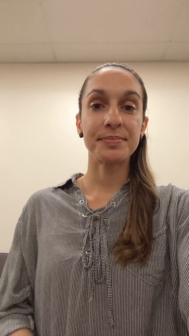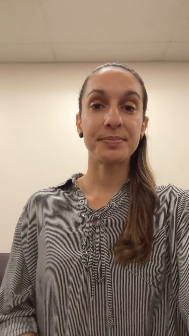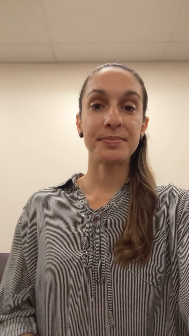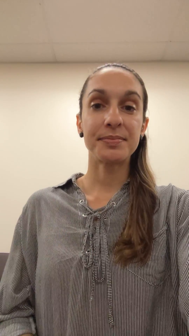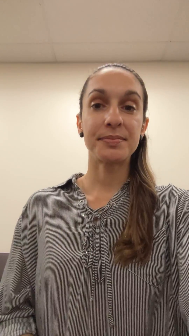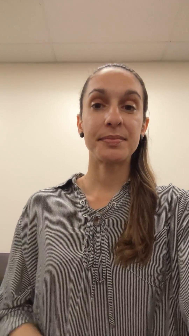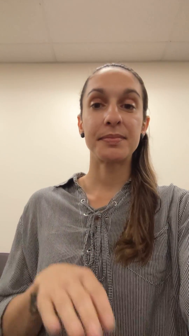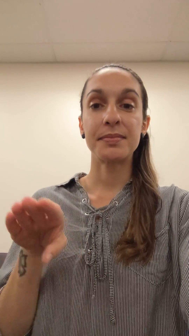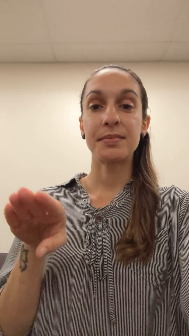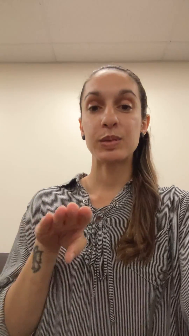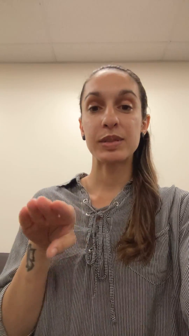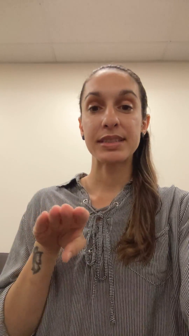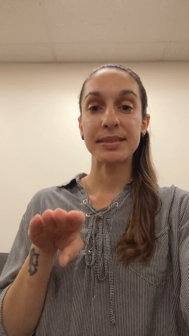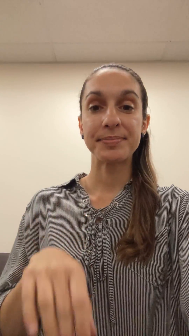boots